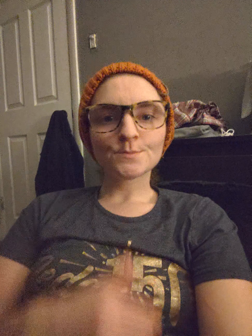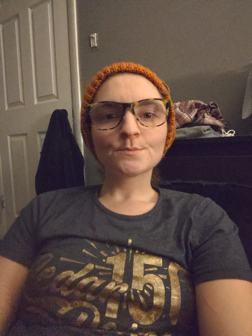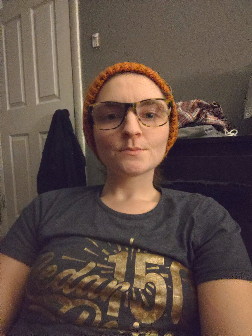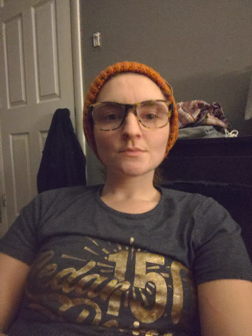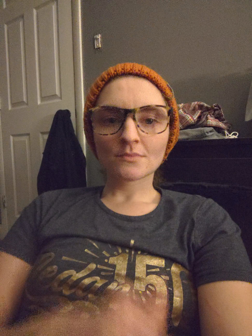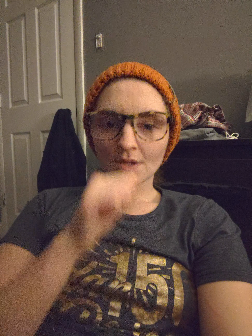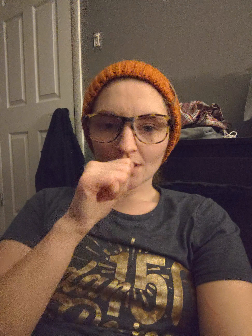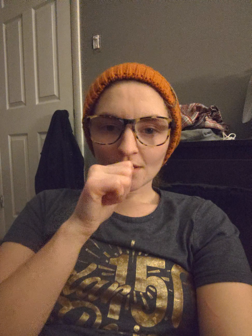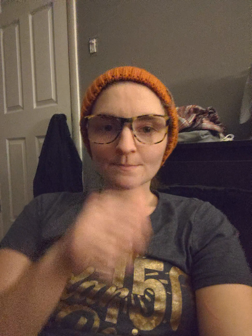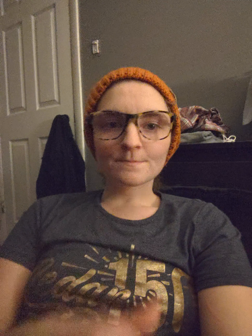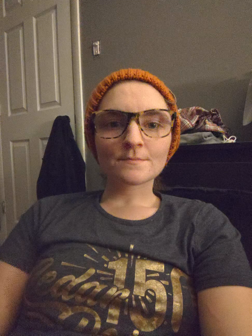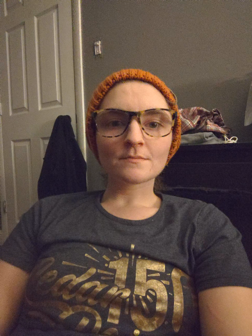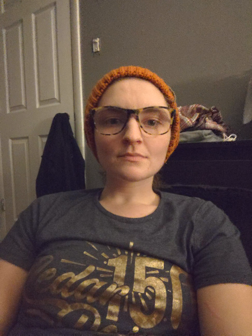nuts